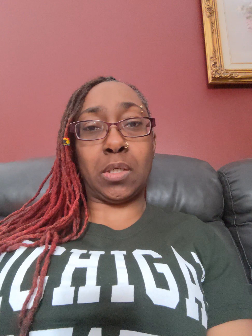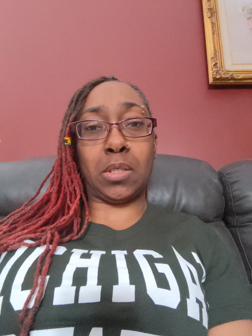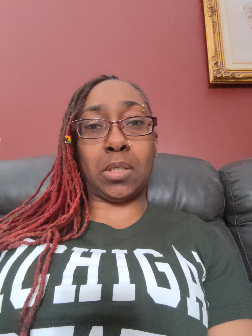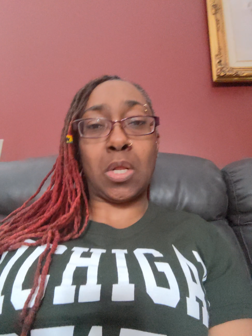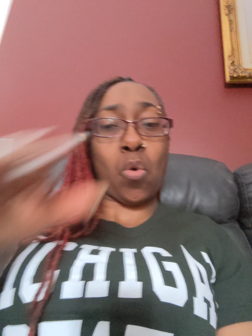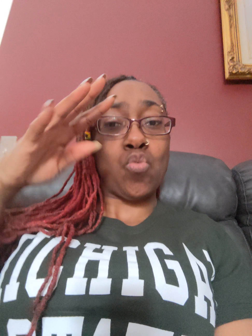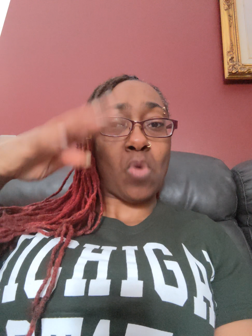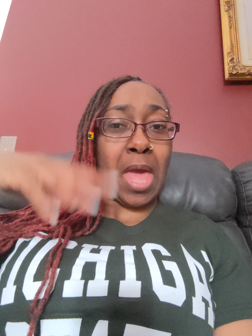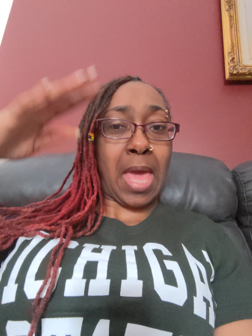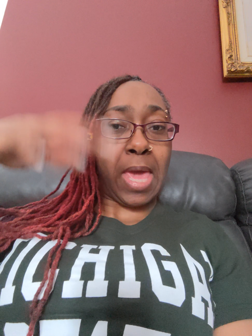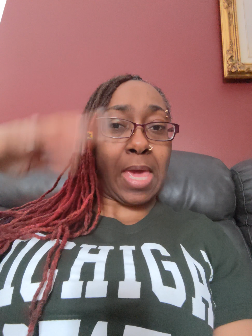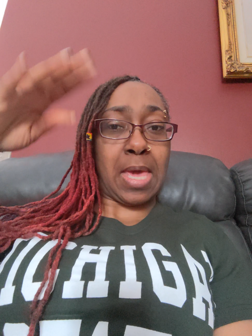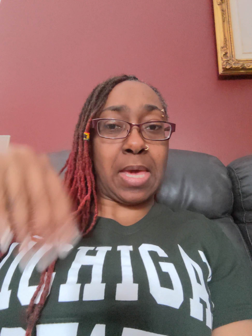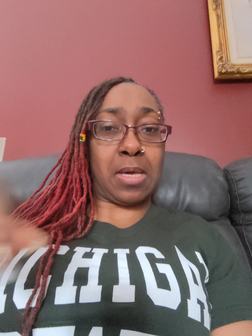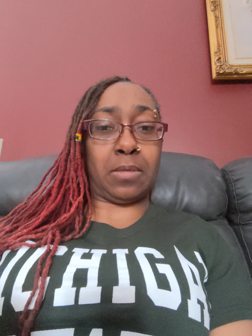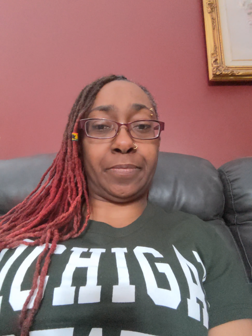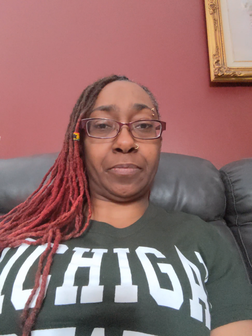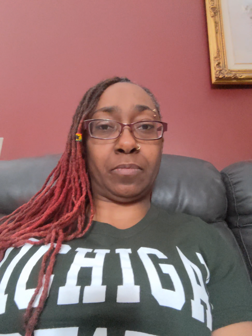rain